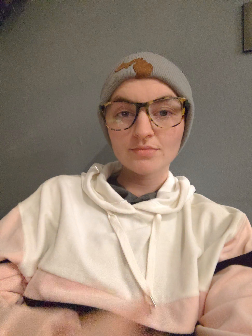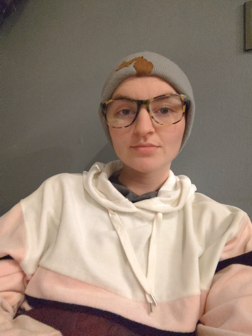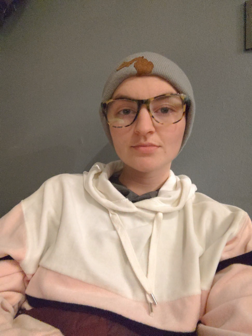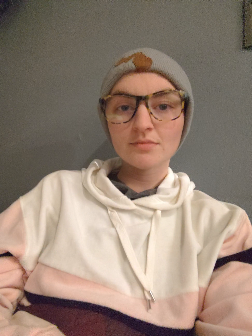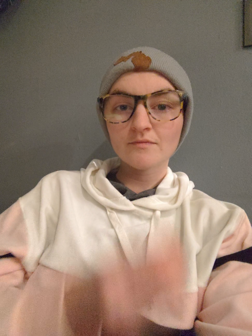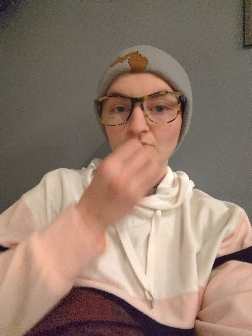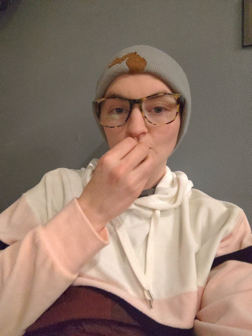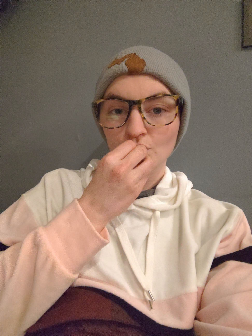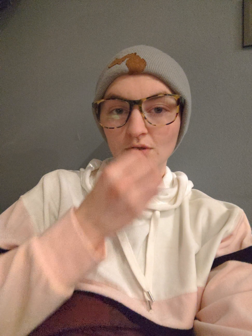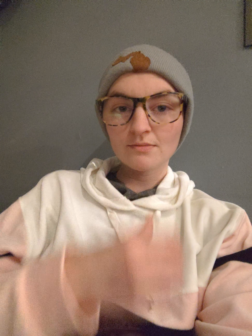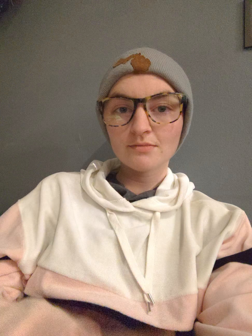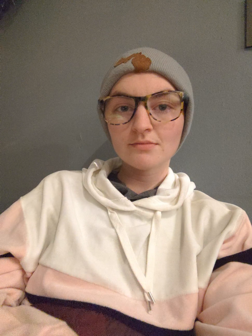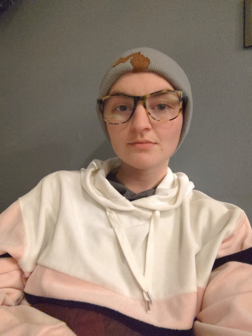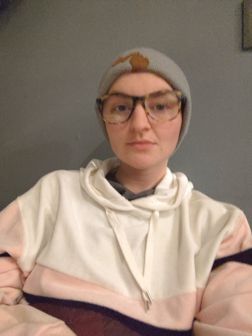food